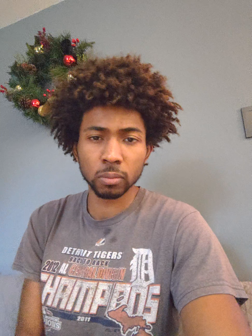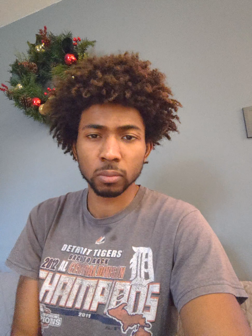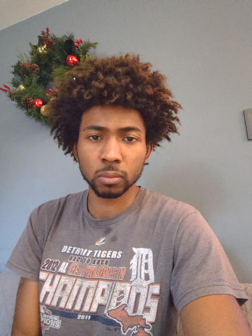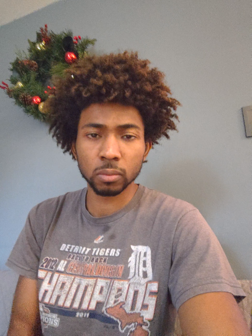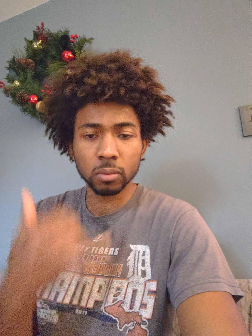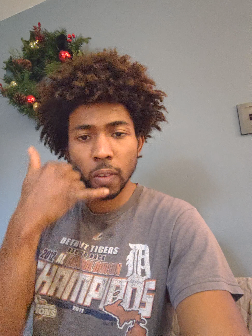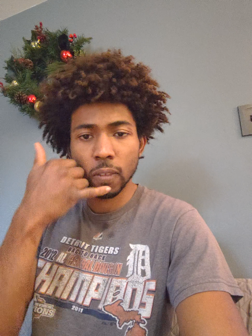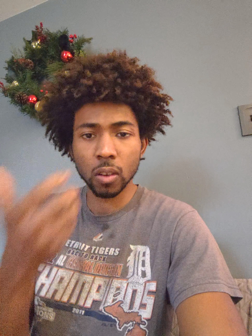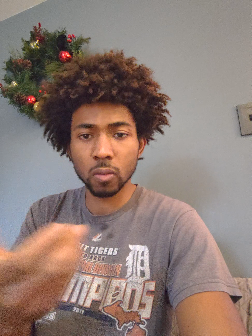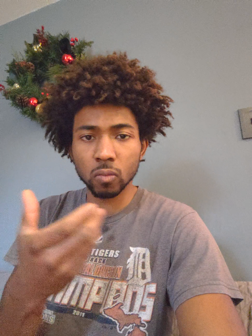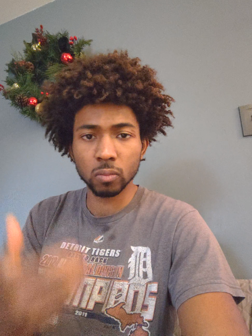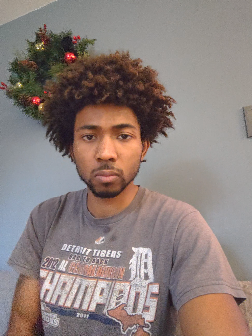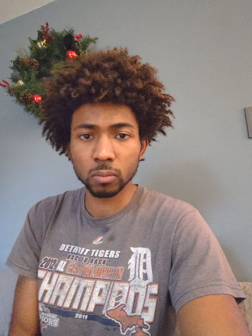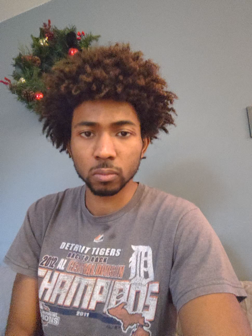call on the phone